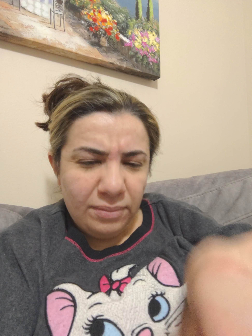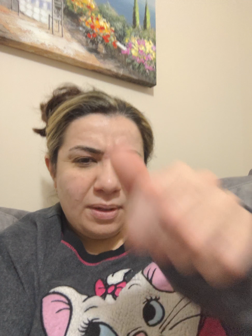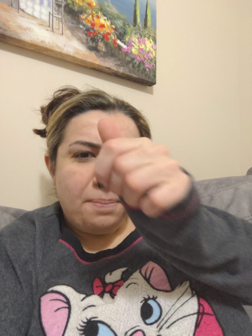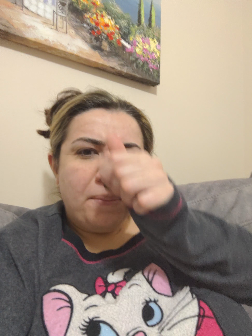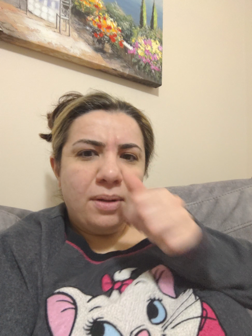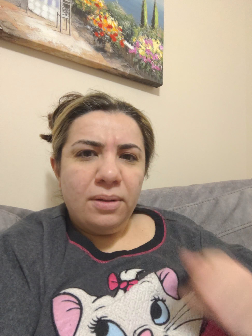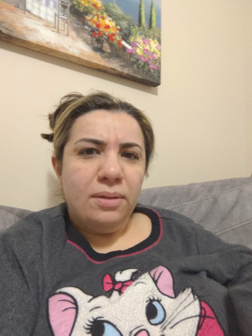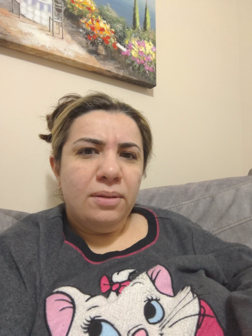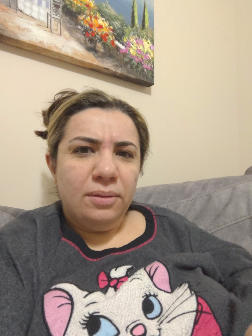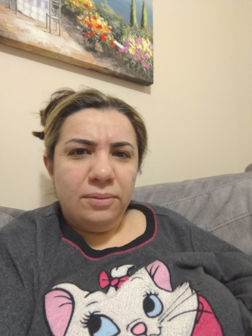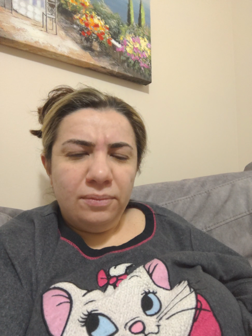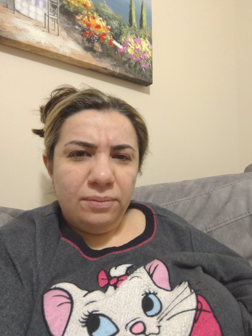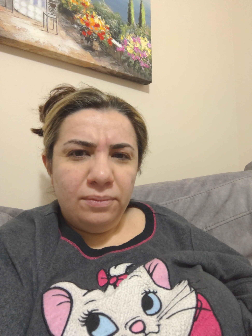hide